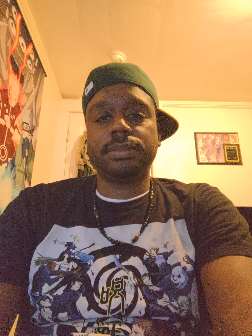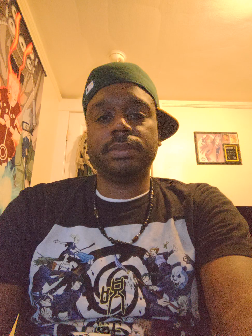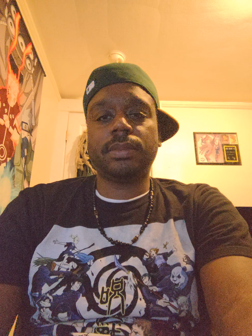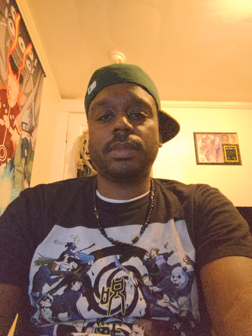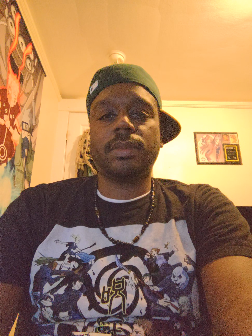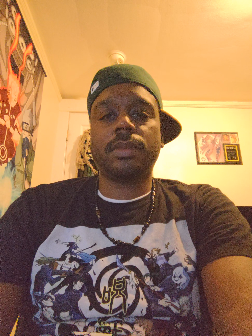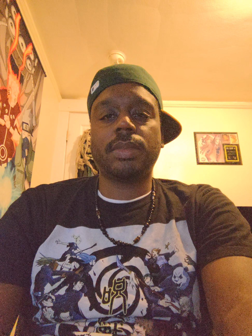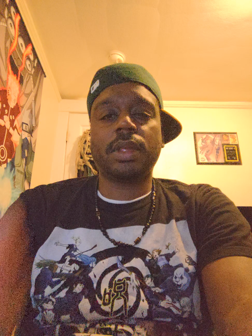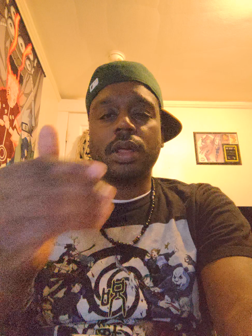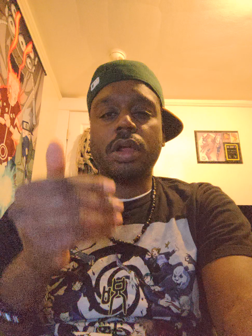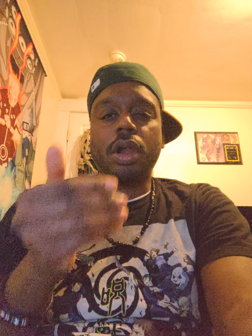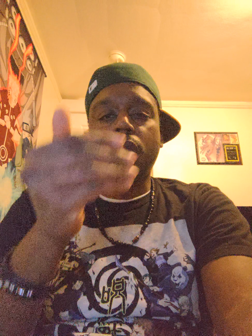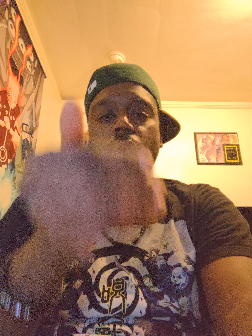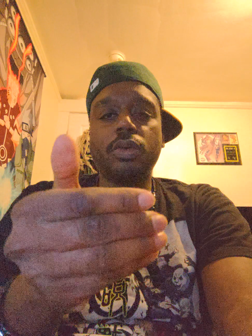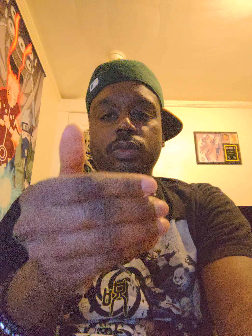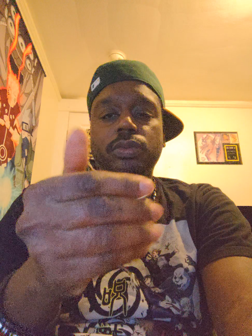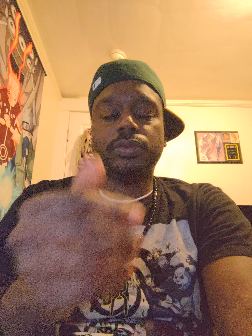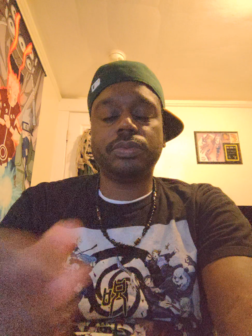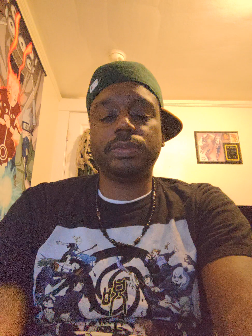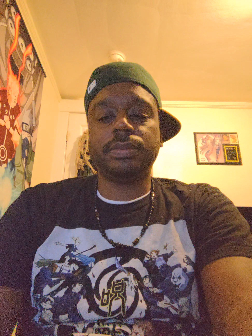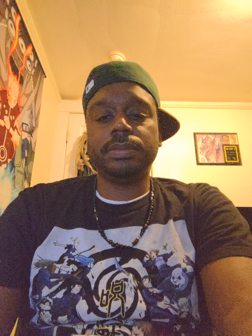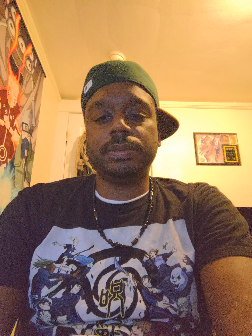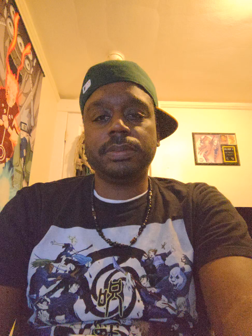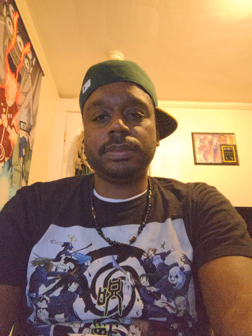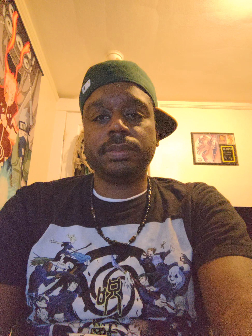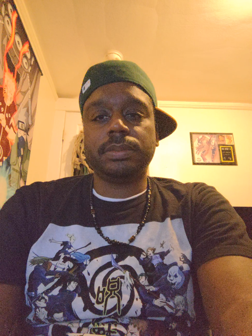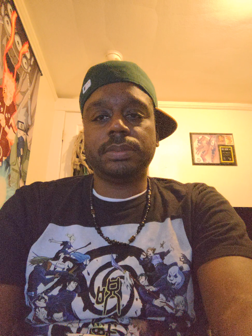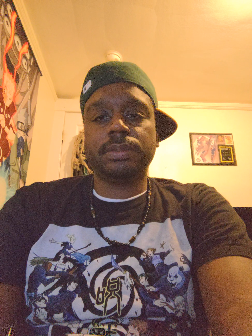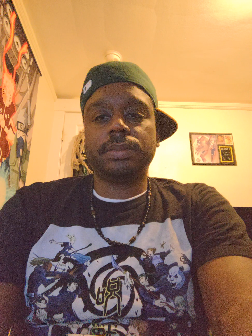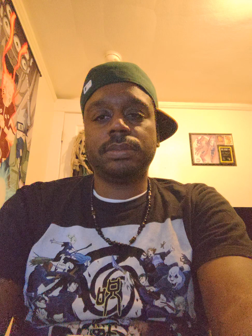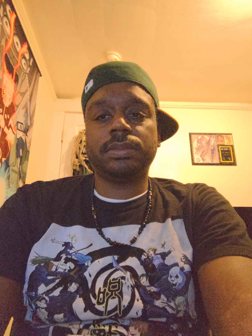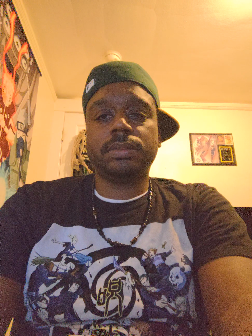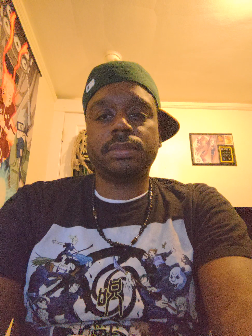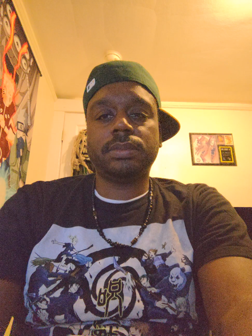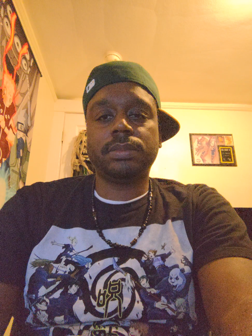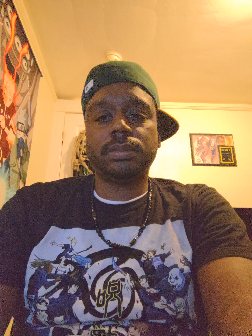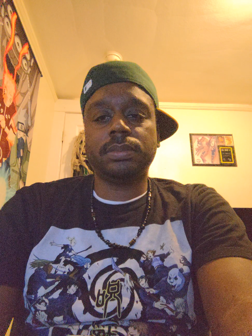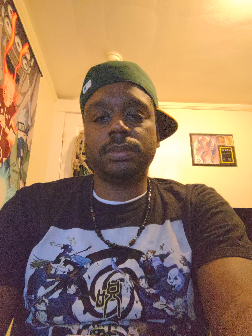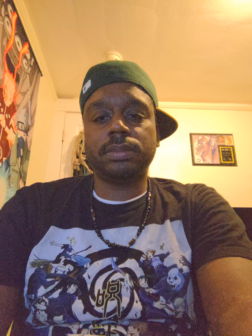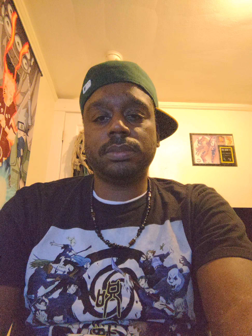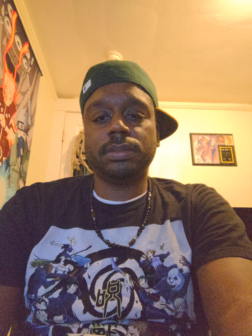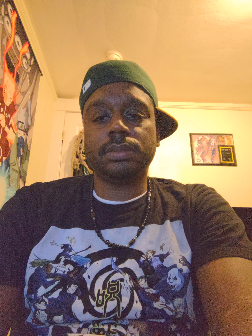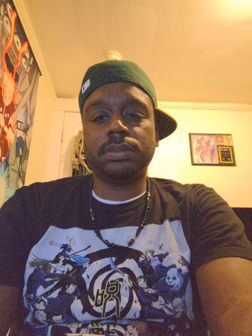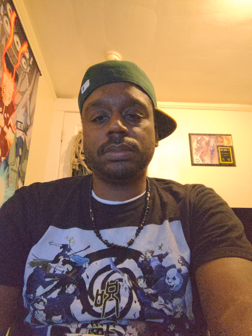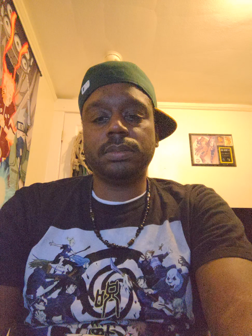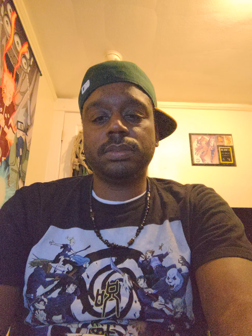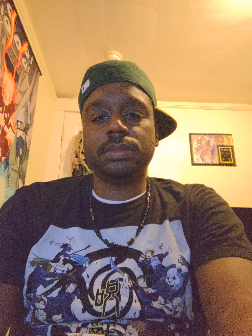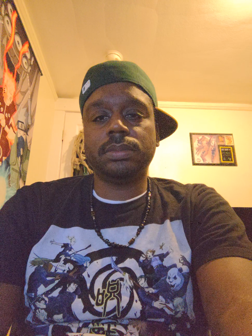close